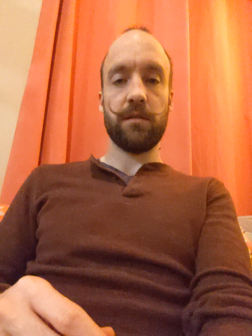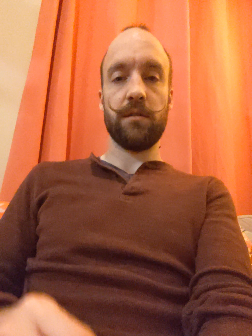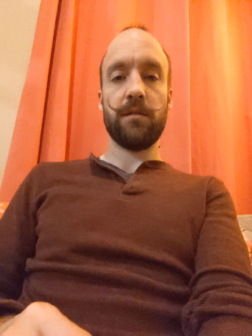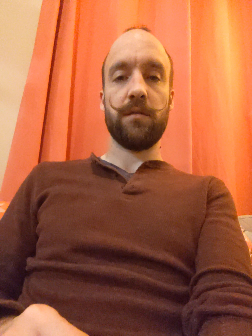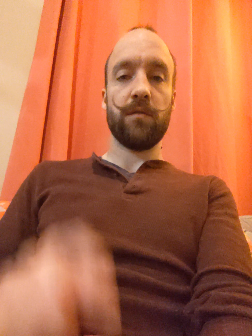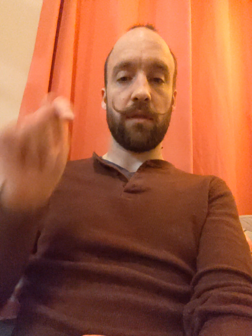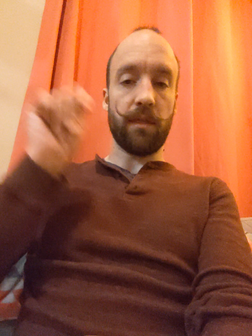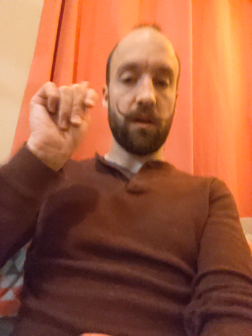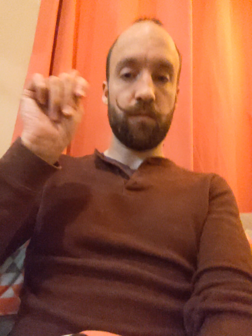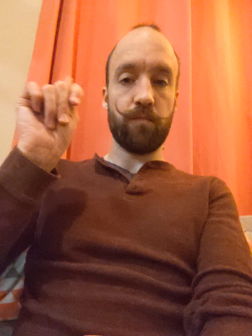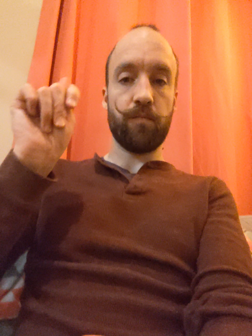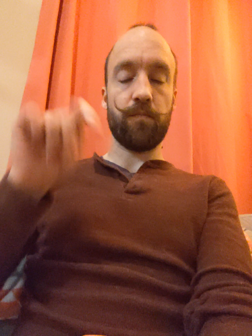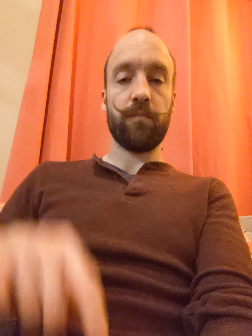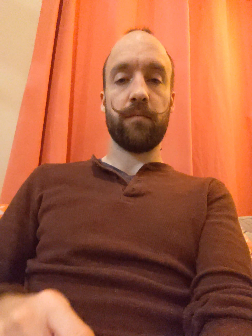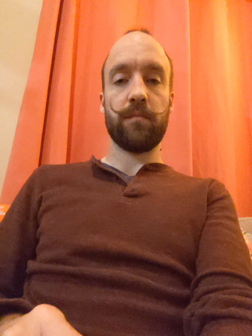potty